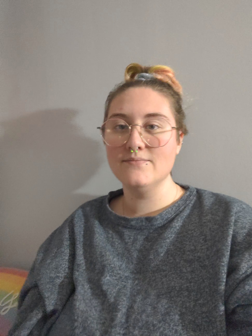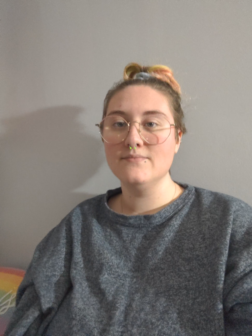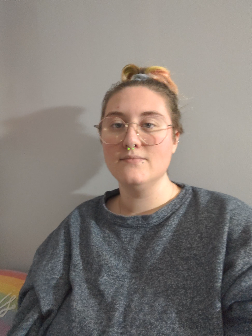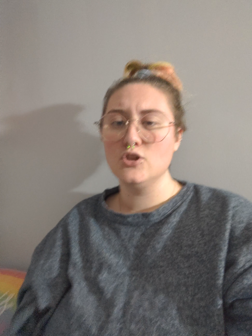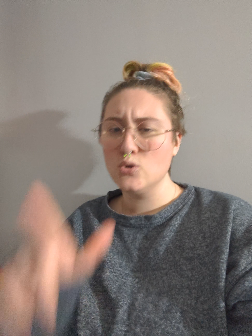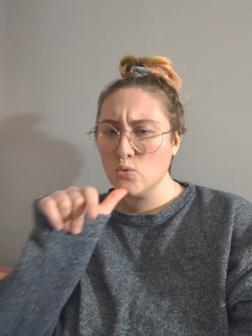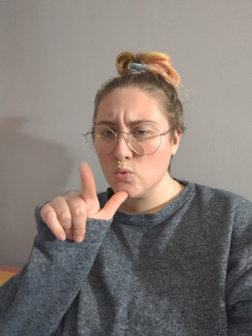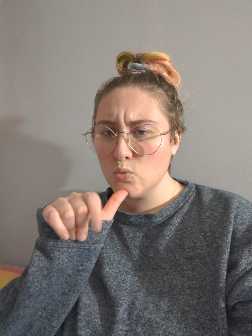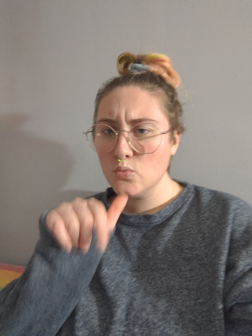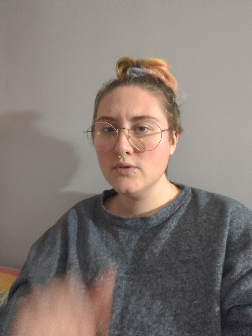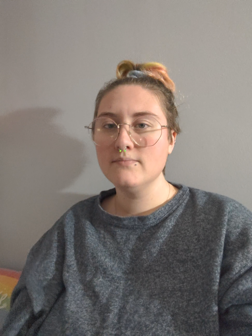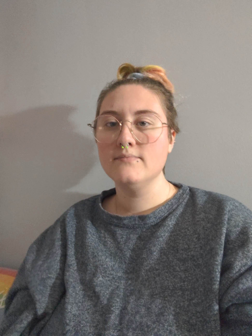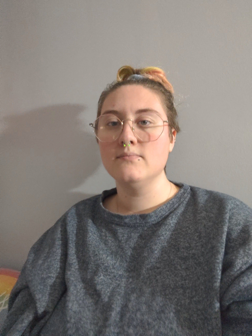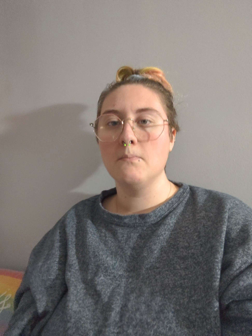who